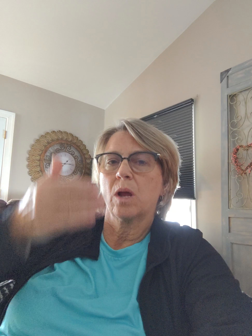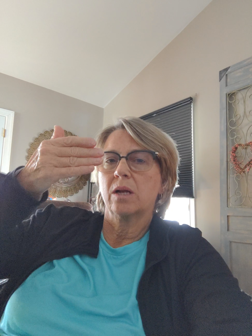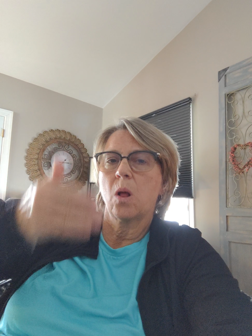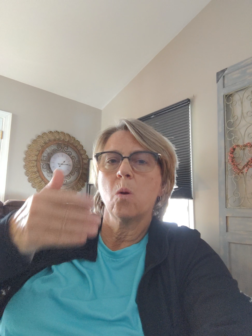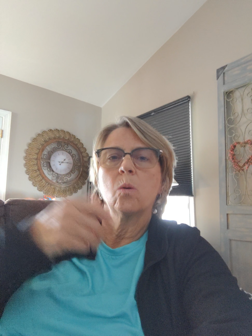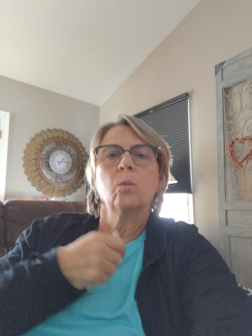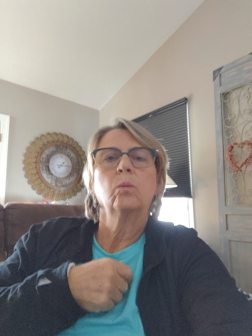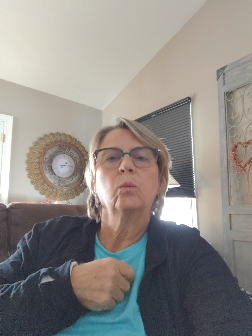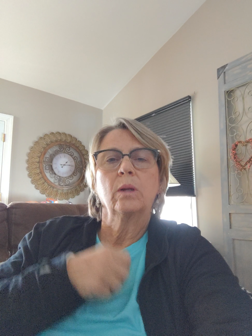window